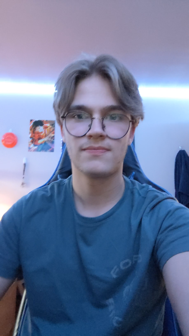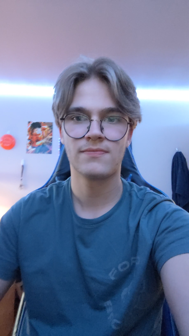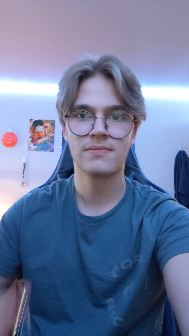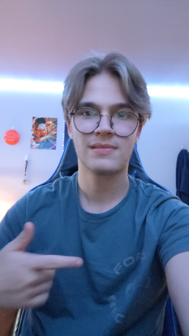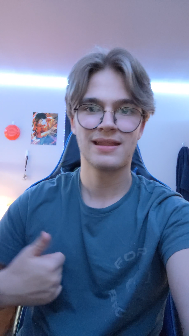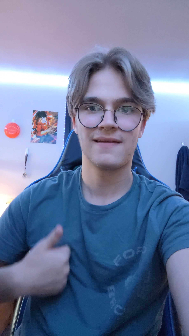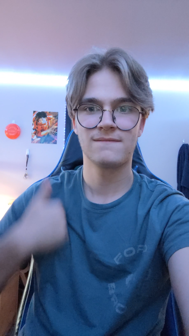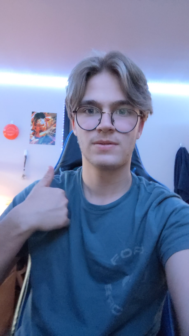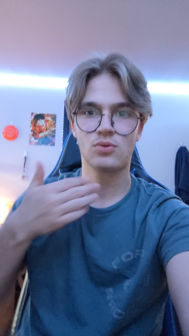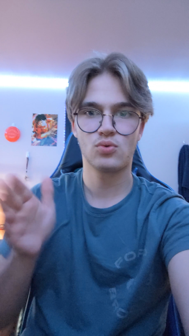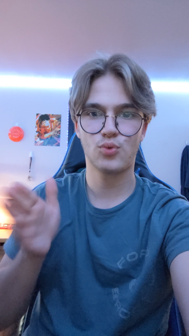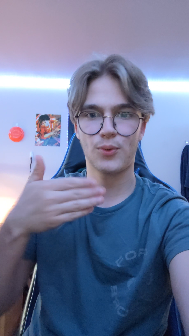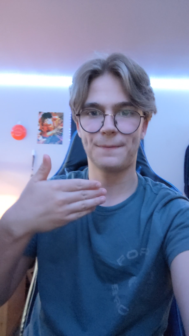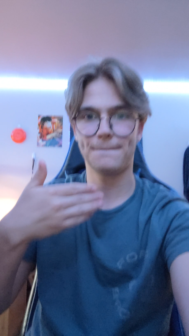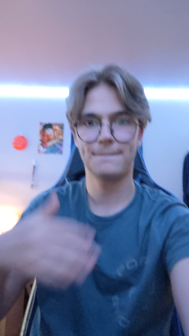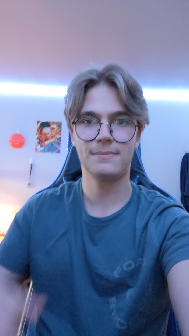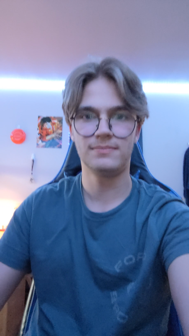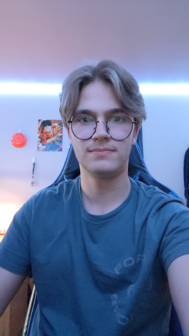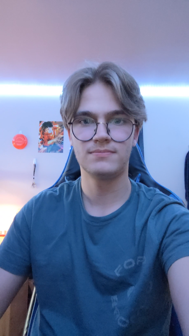living room